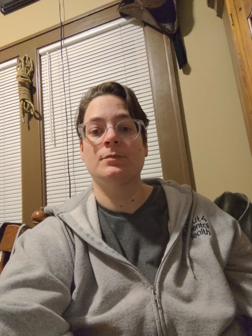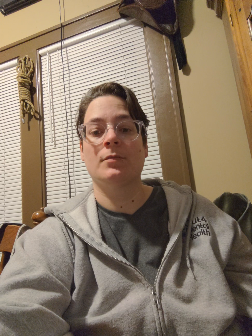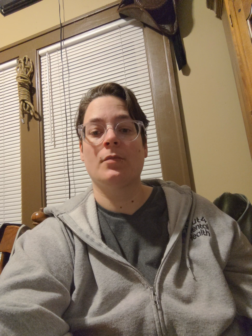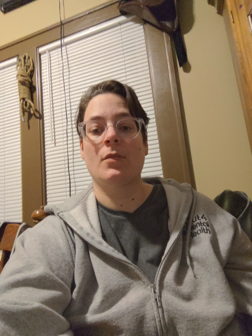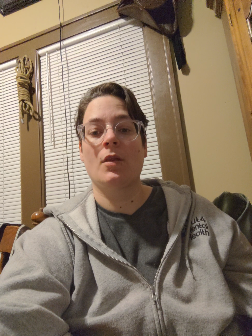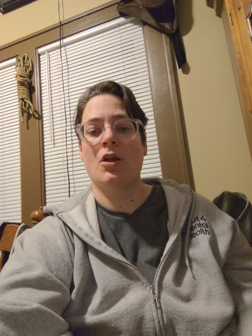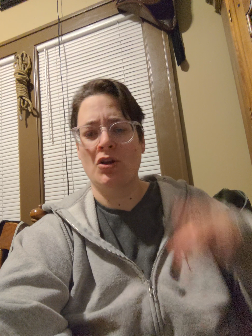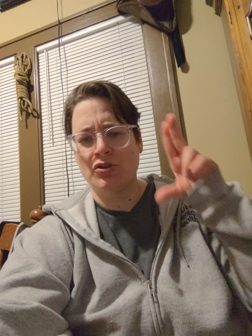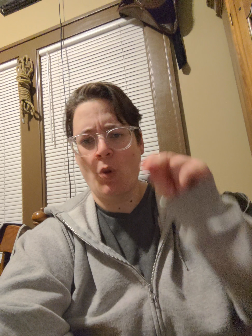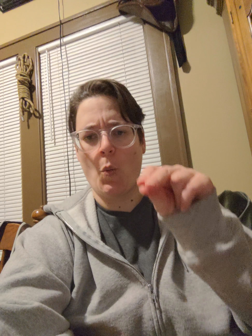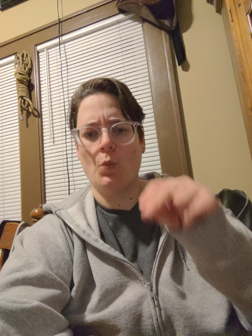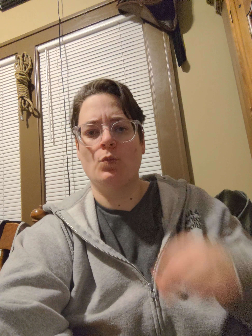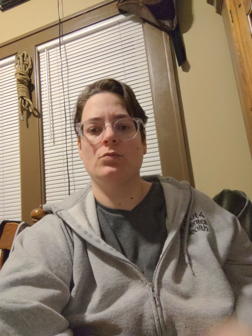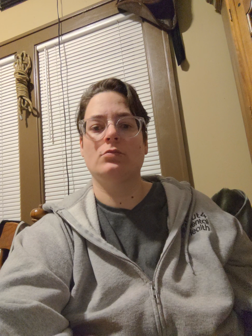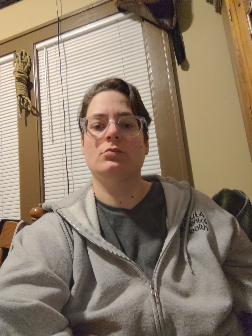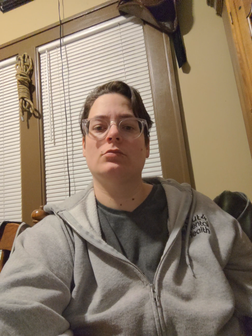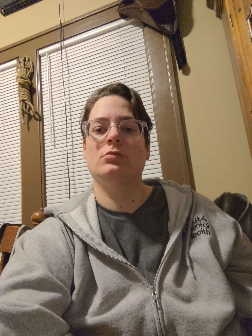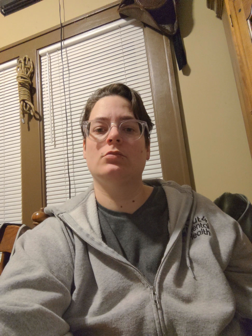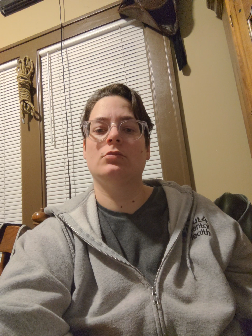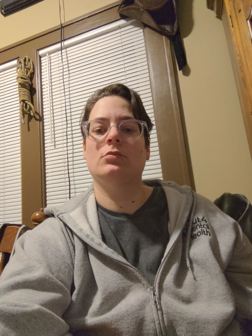no